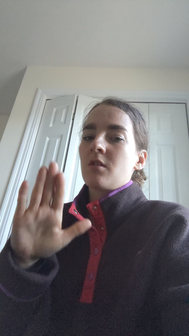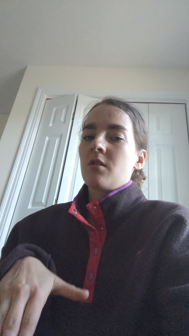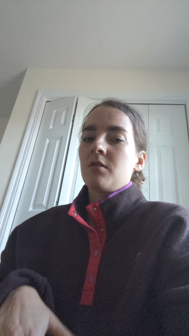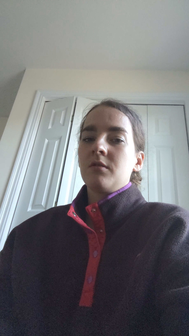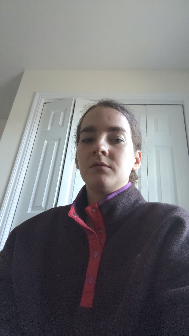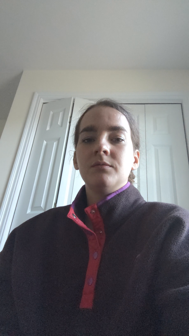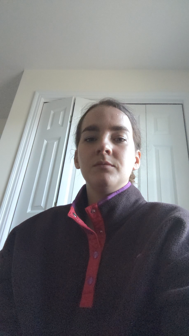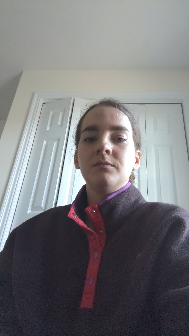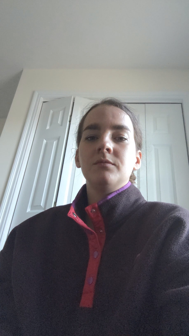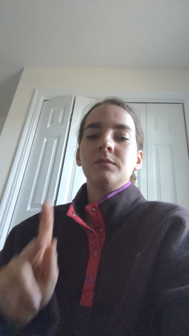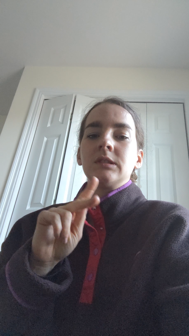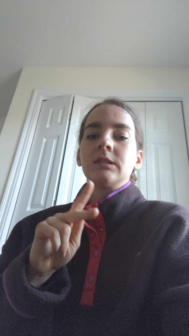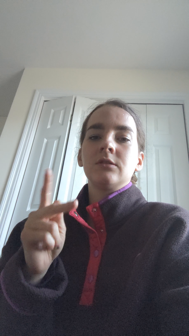kitchen